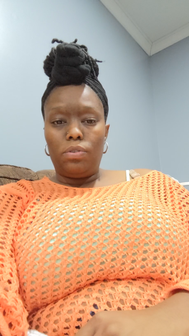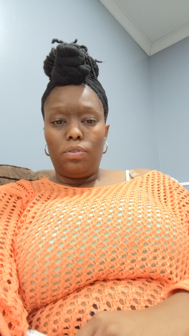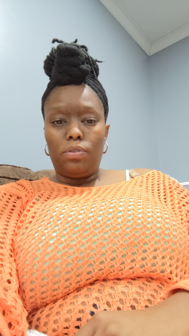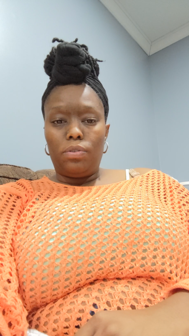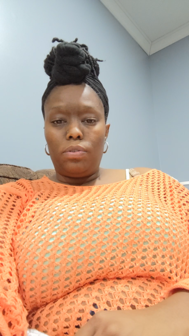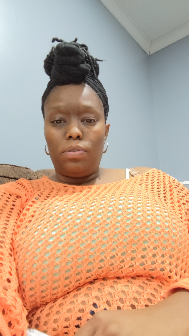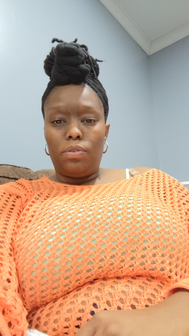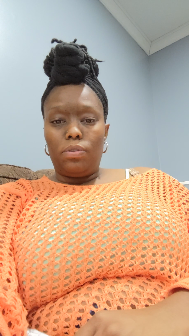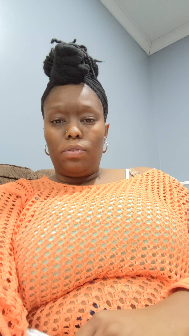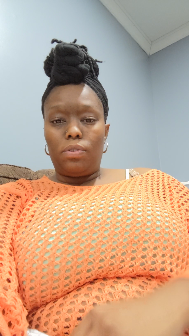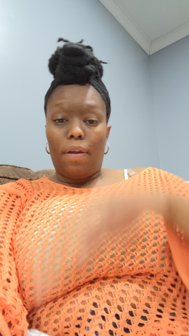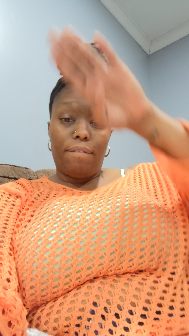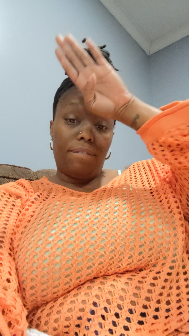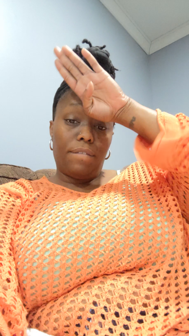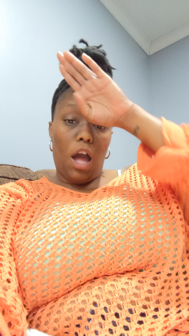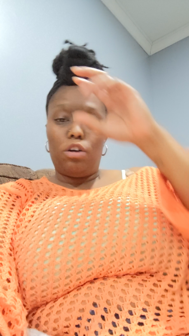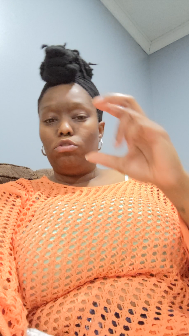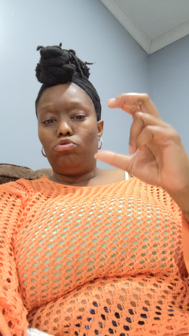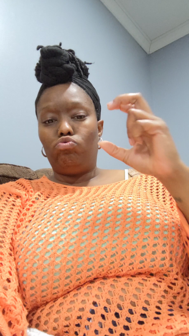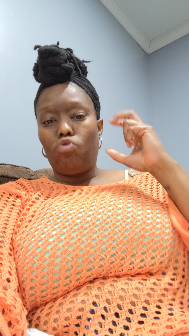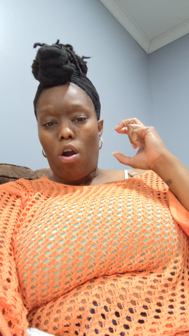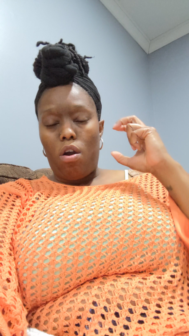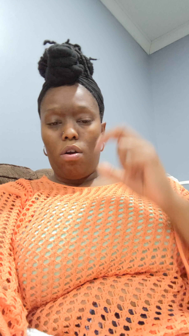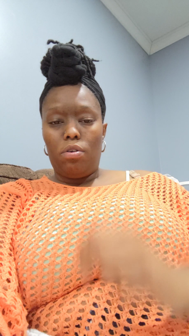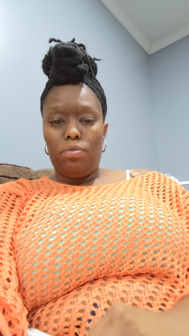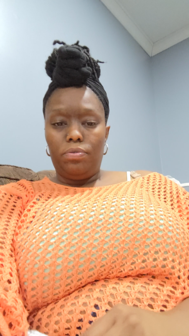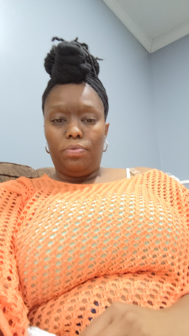fire truck